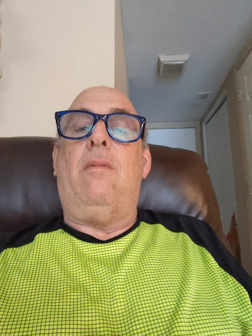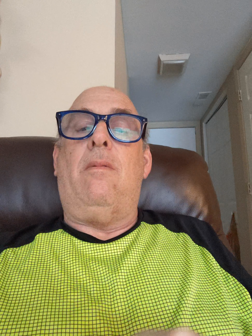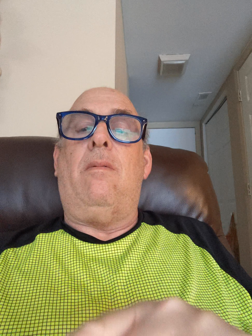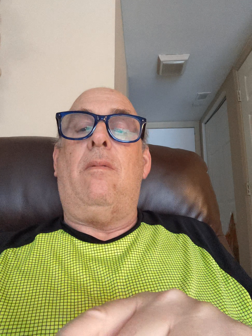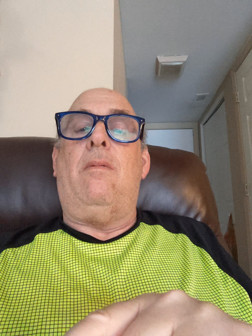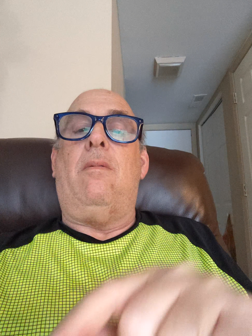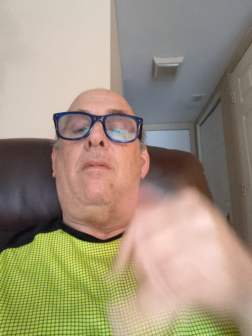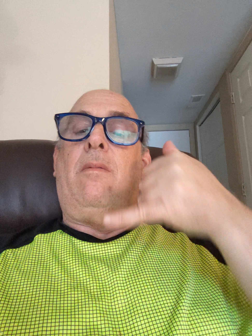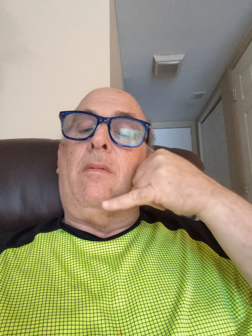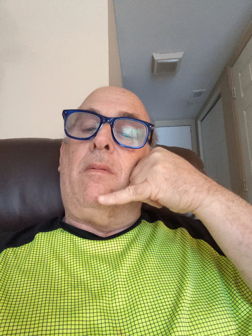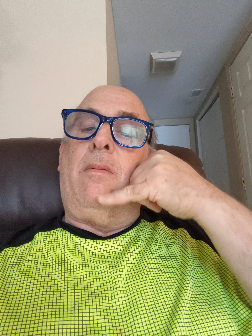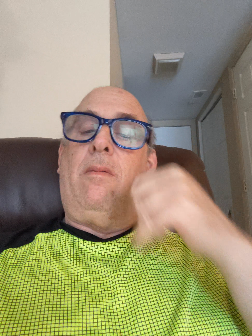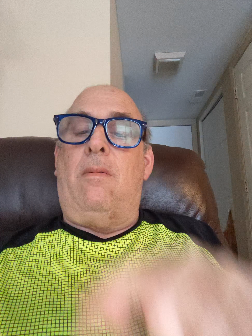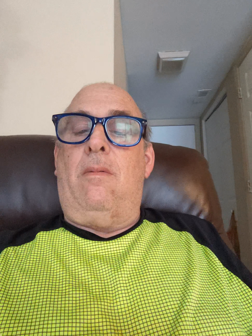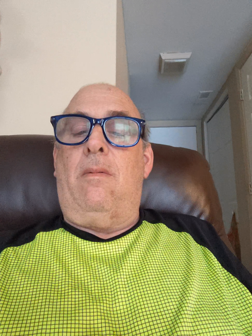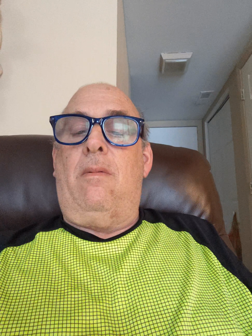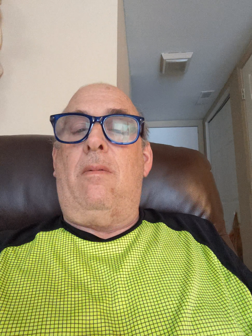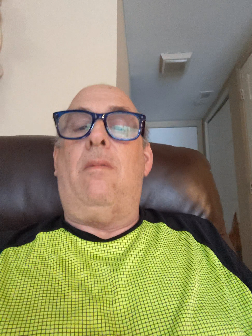call on the phone